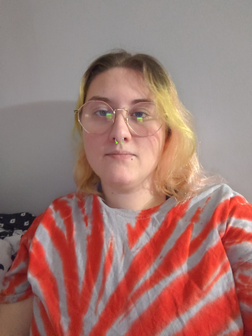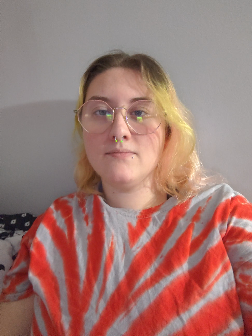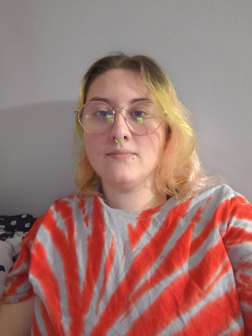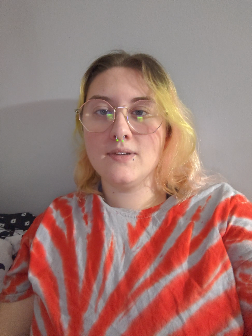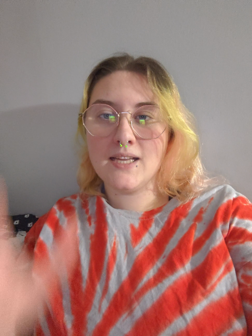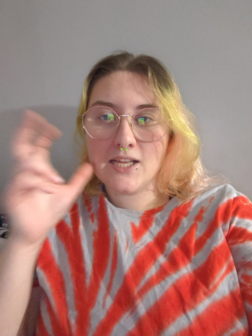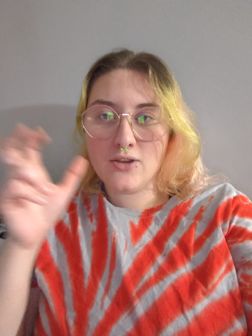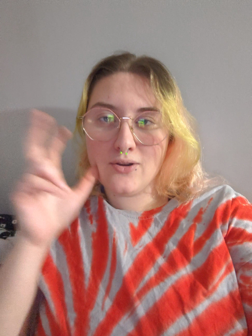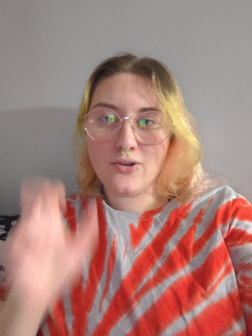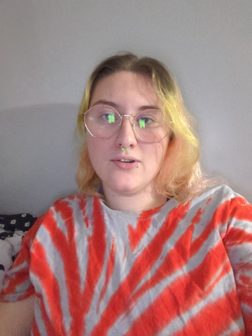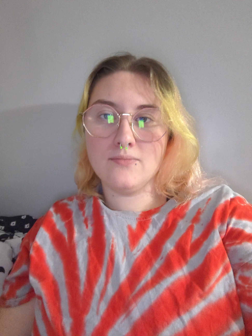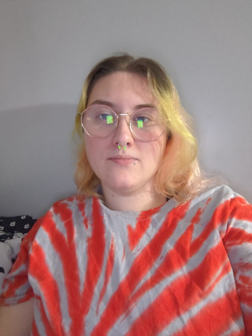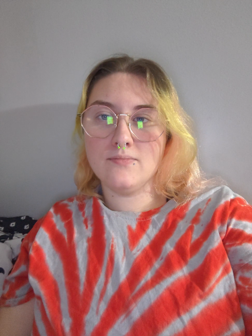hear